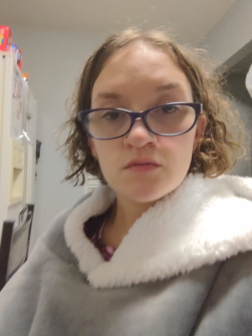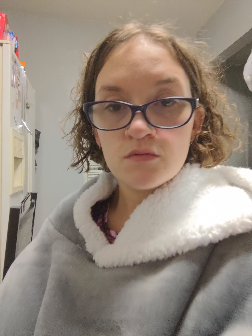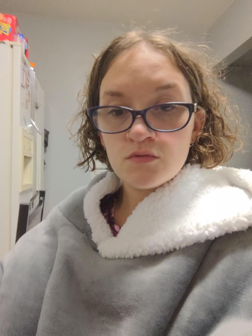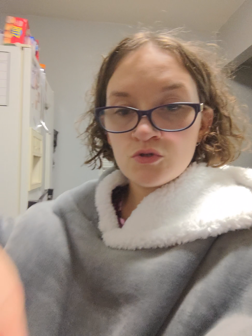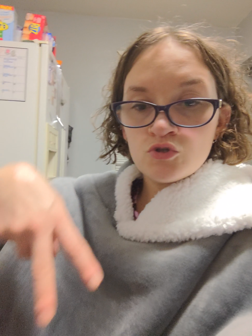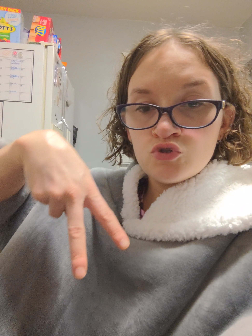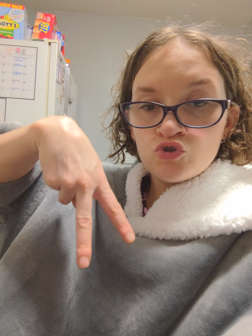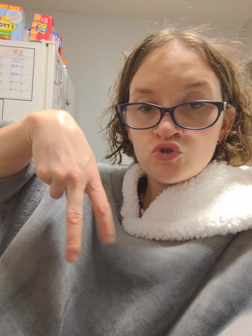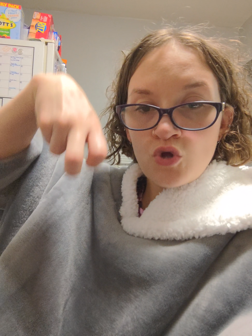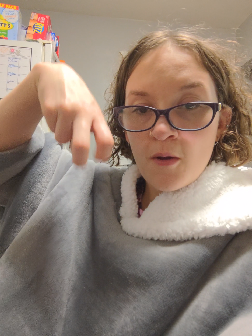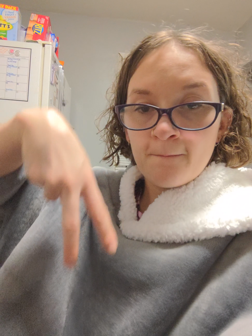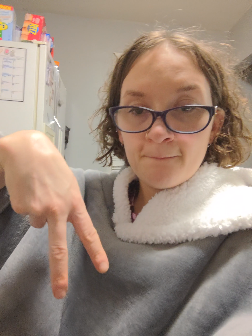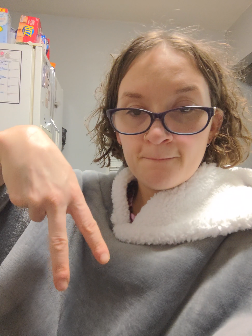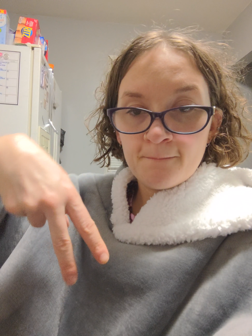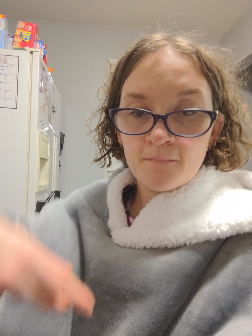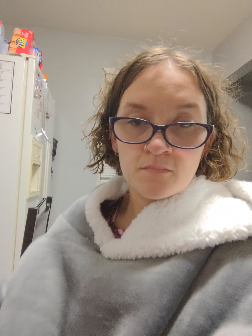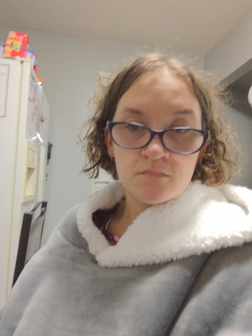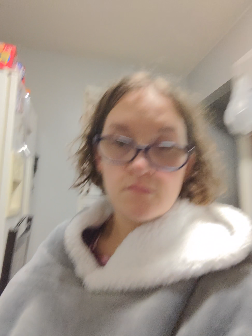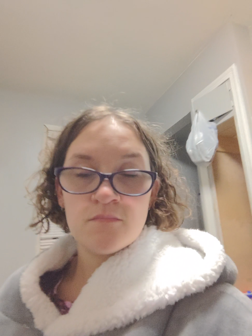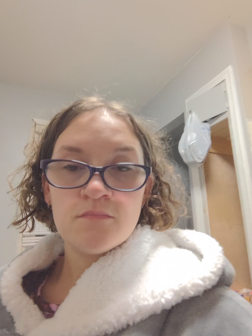jump